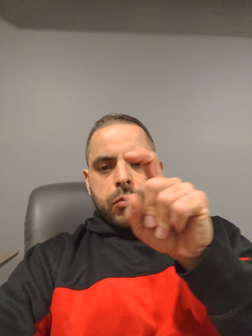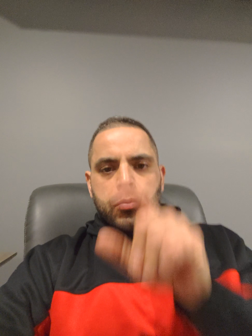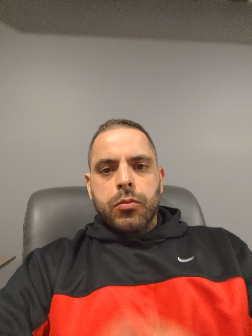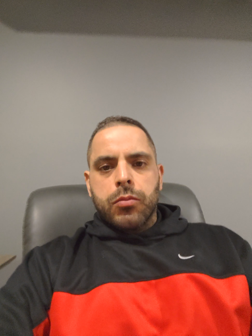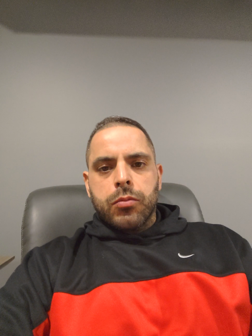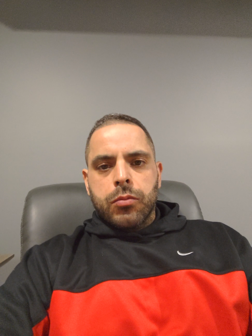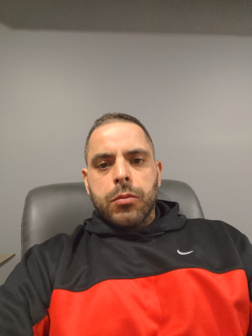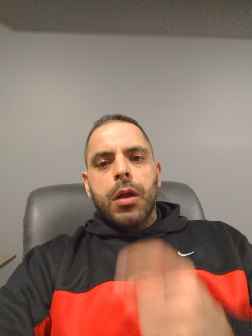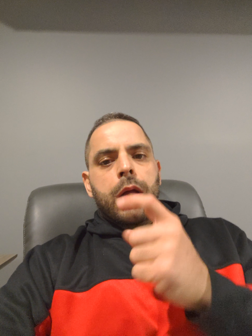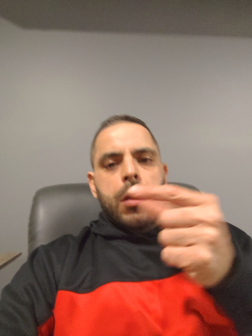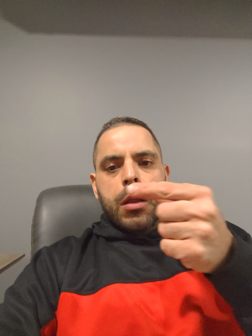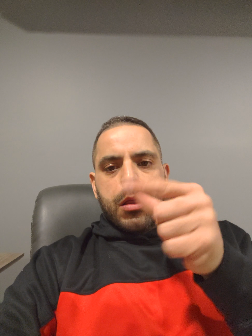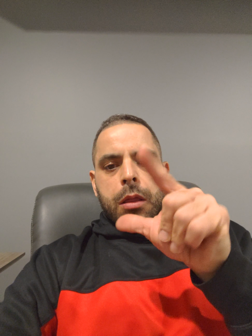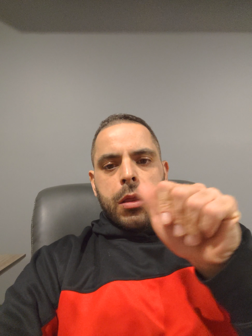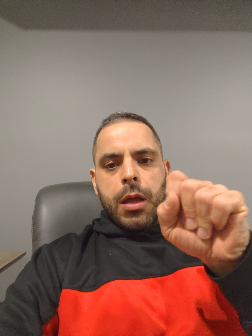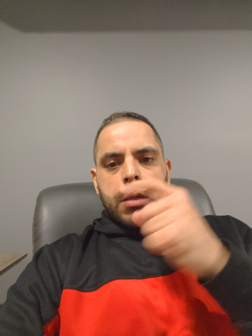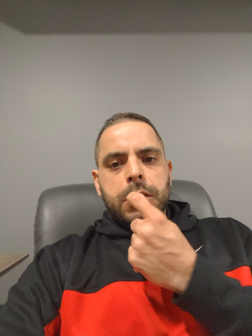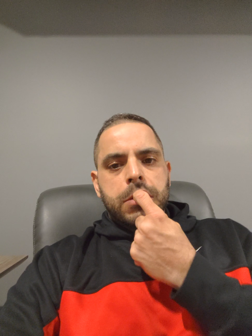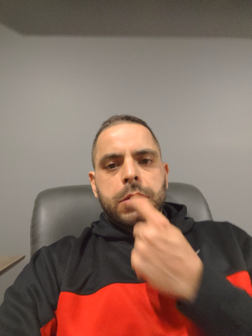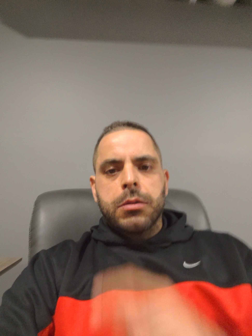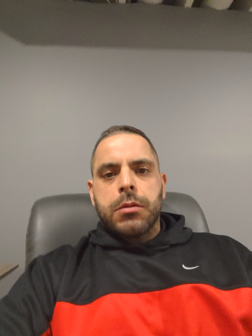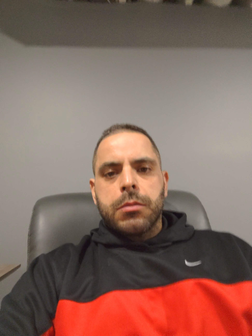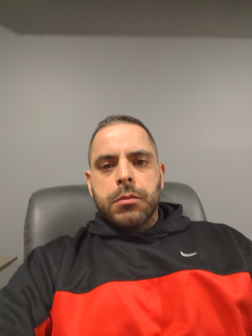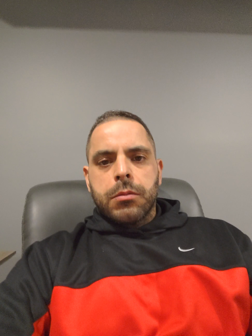window